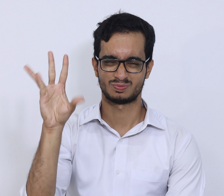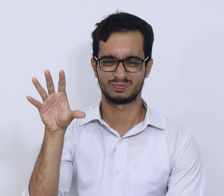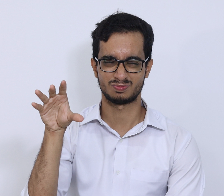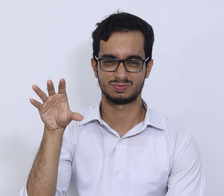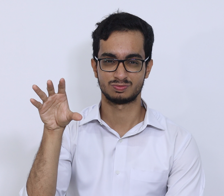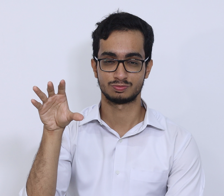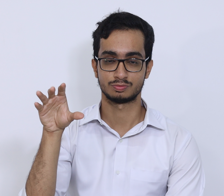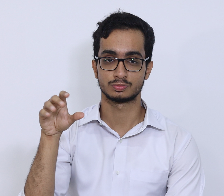bad